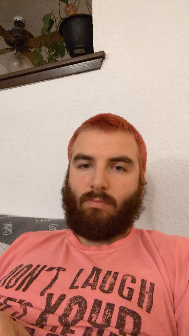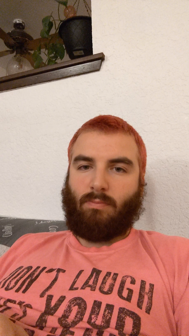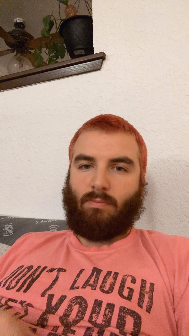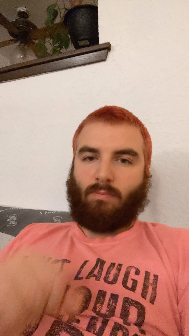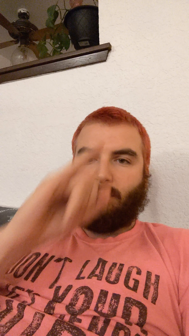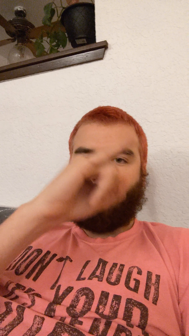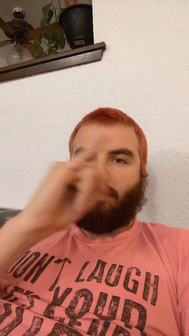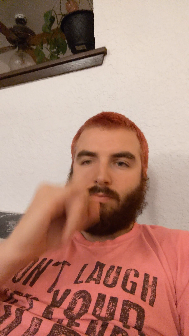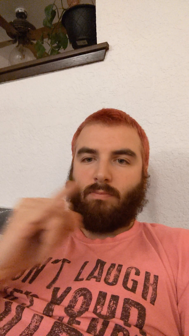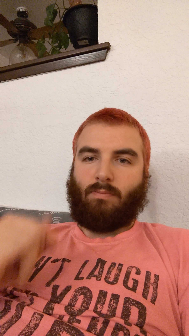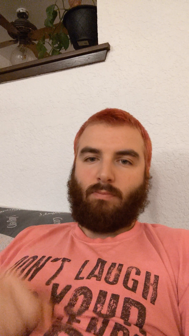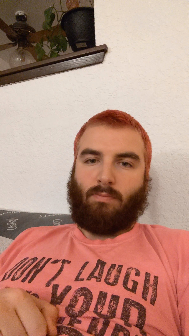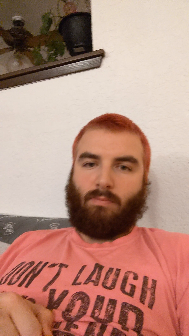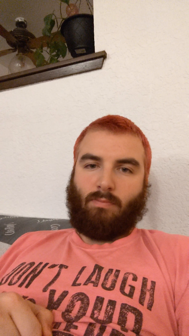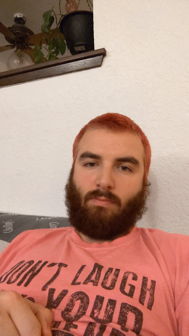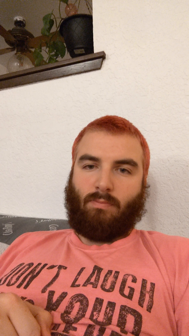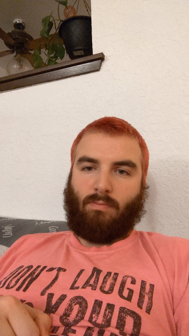draw